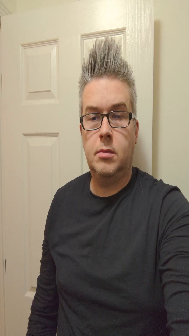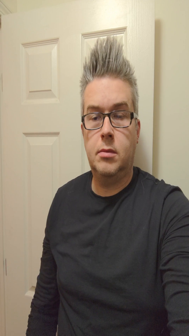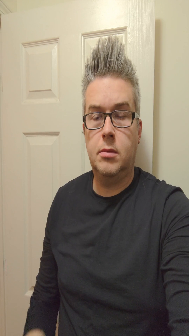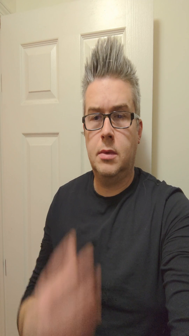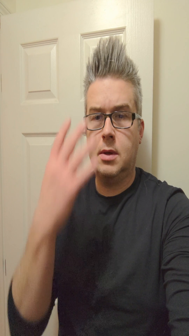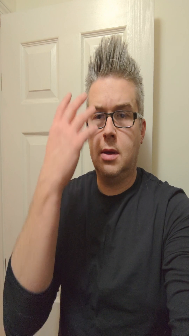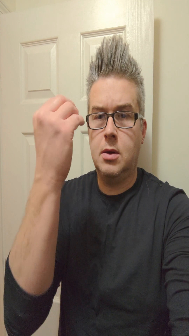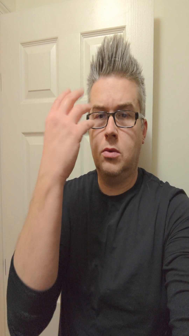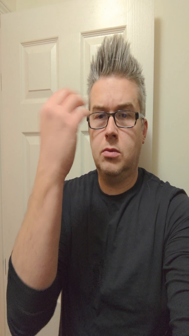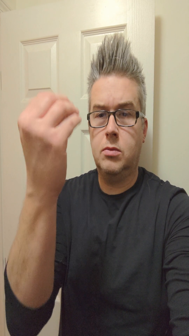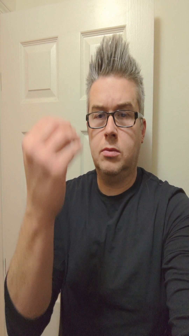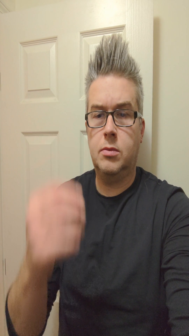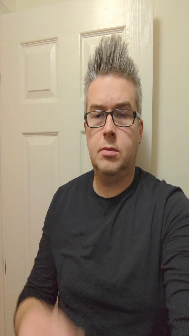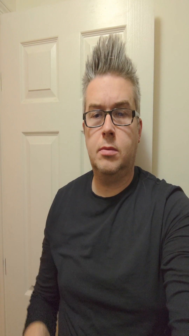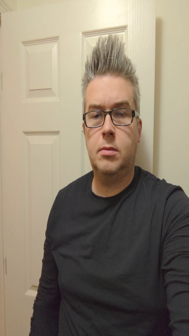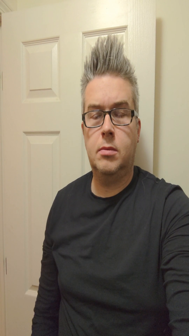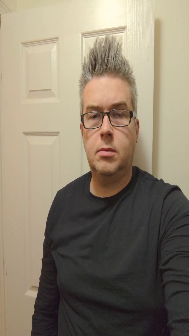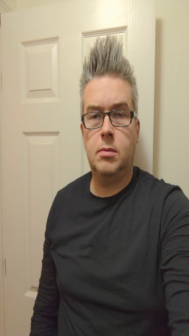outside